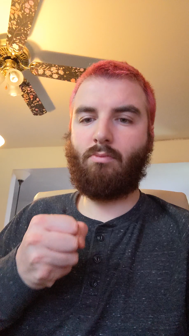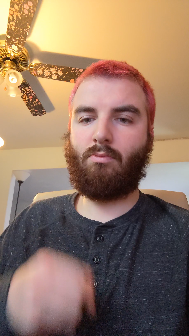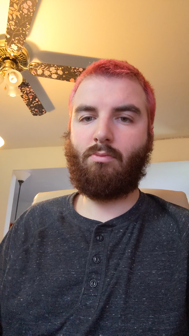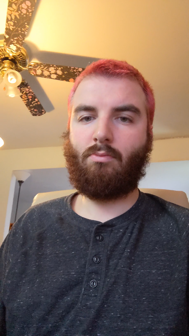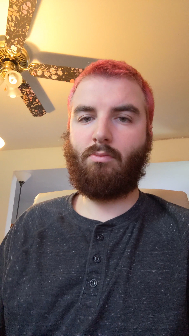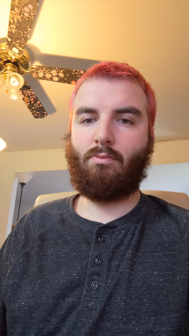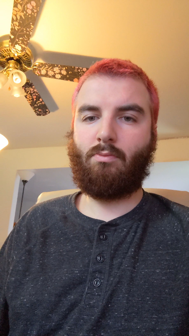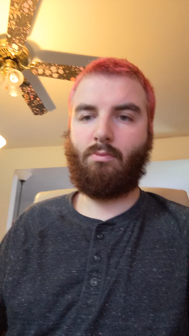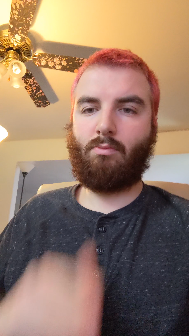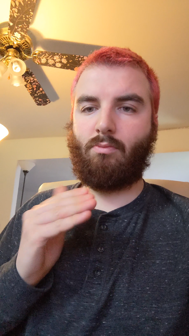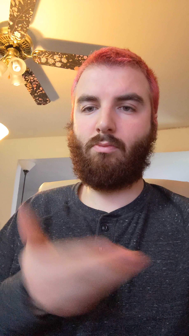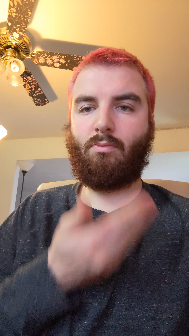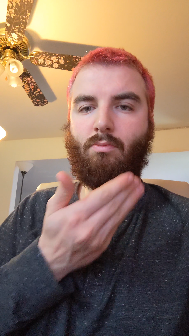new